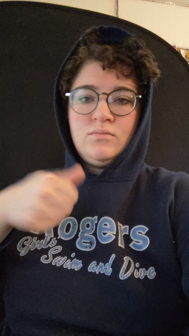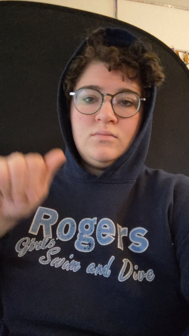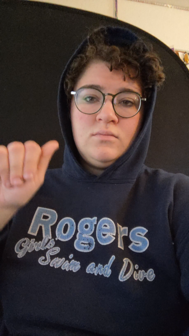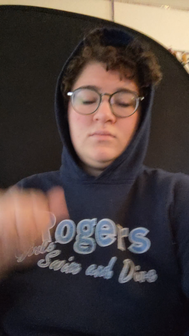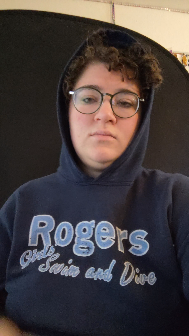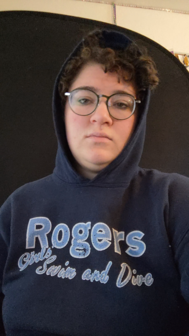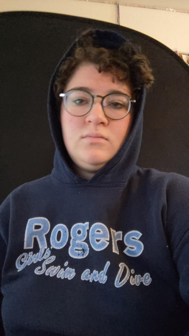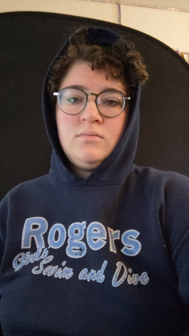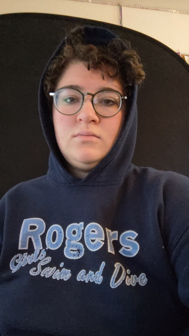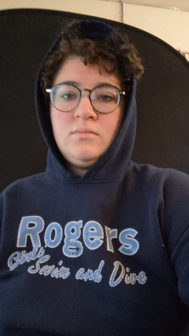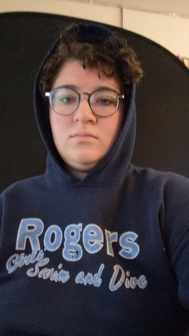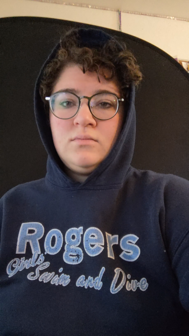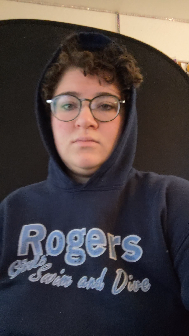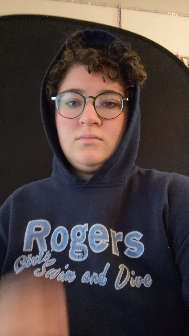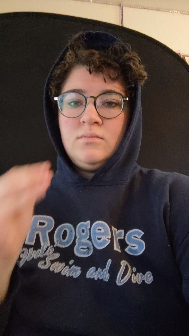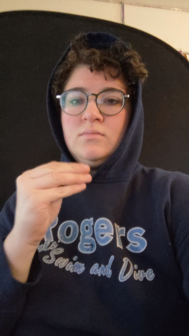more